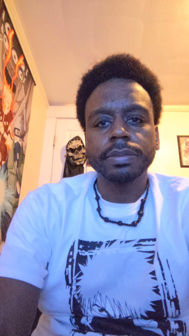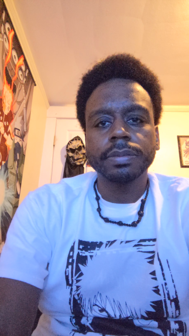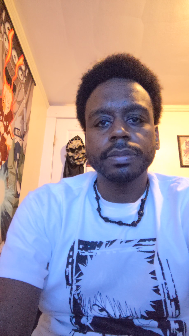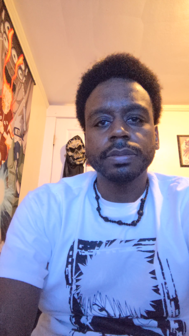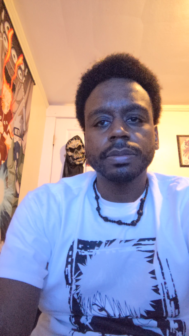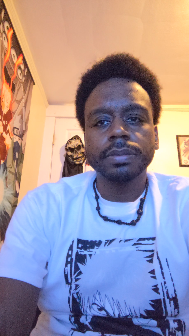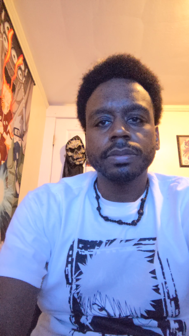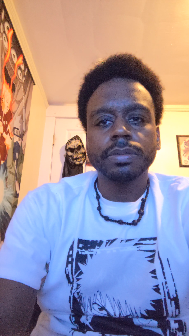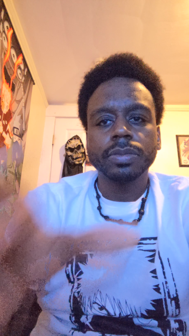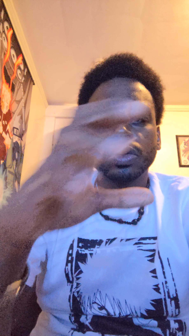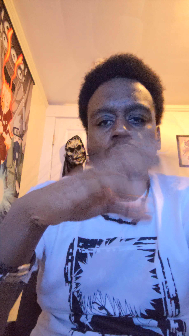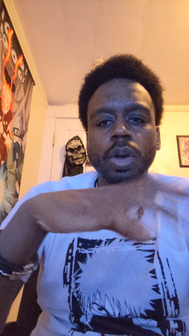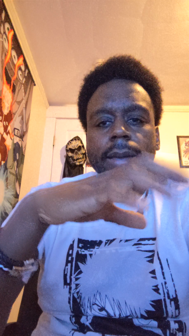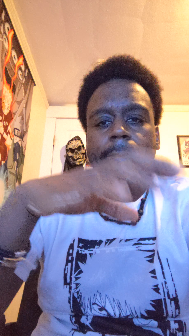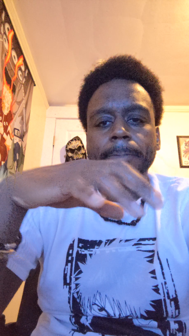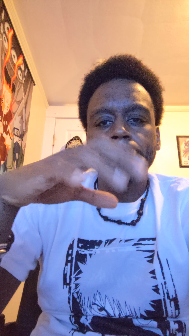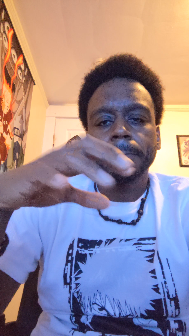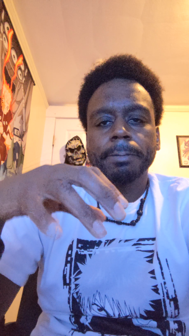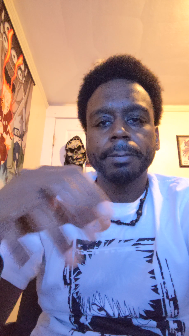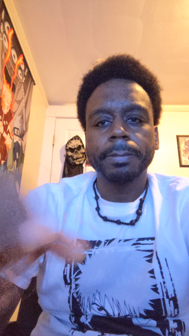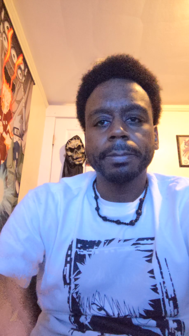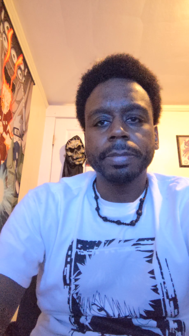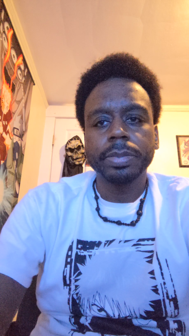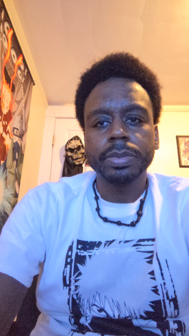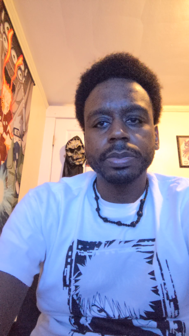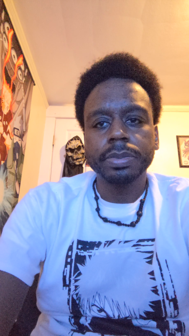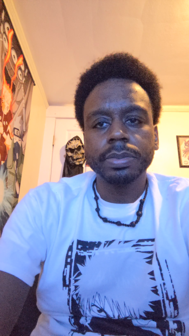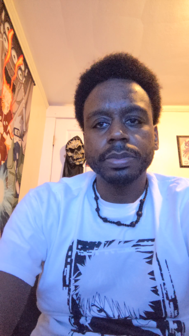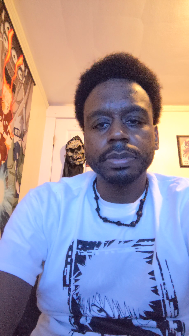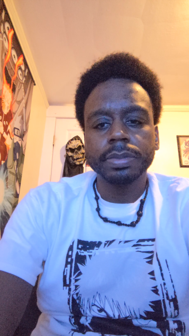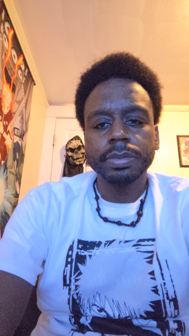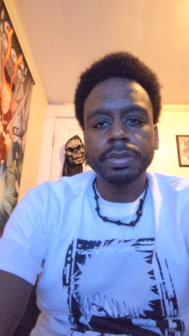grapes